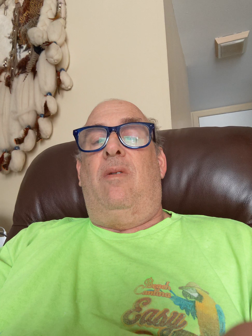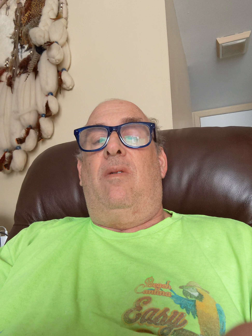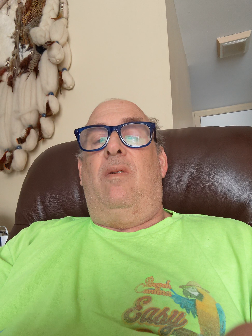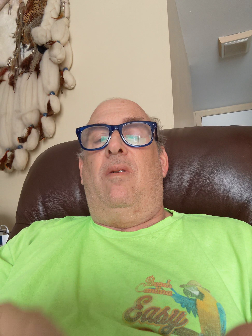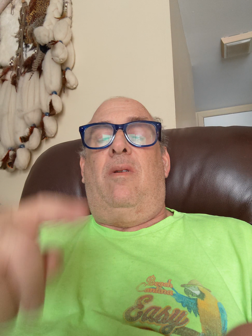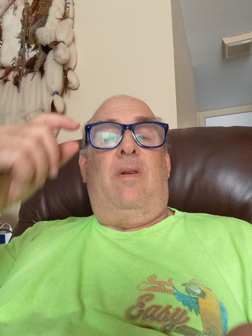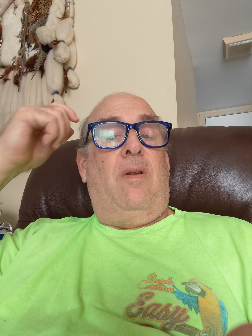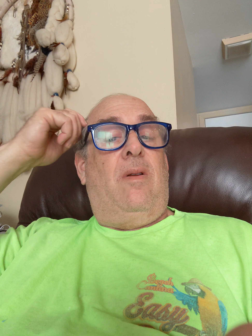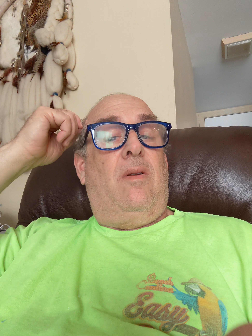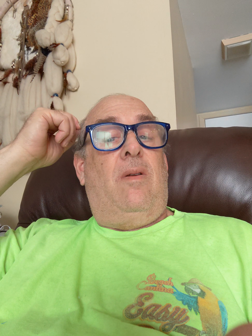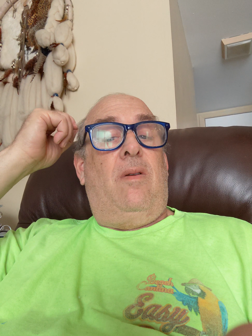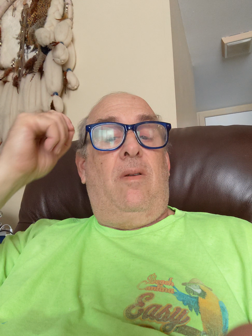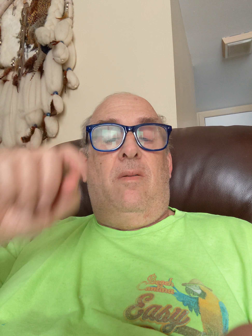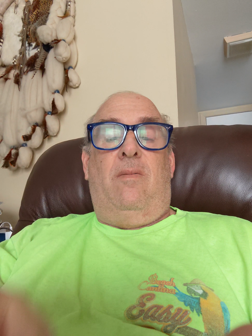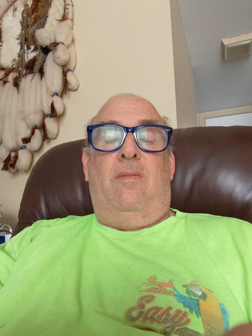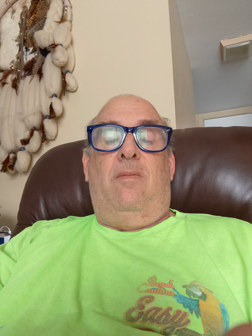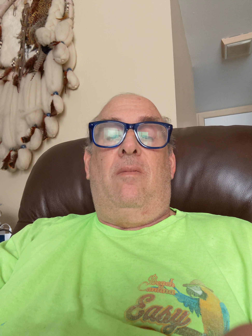hair